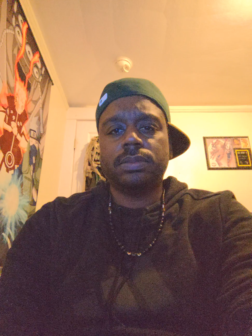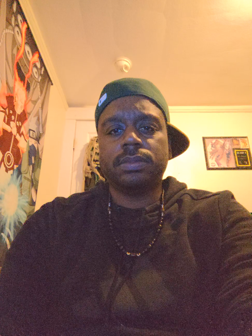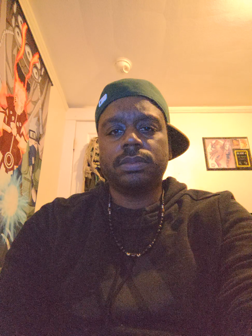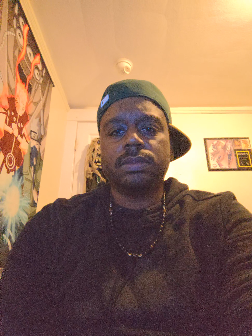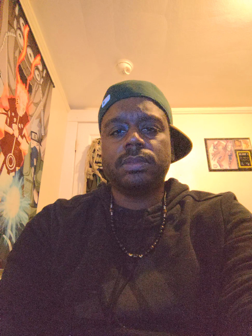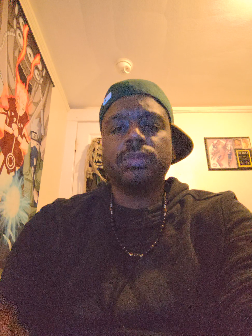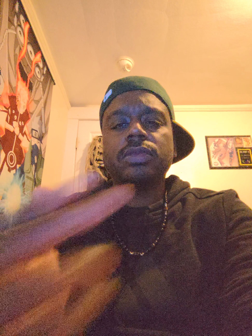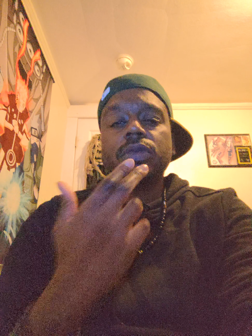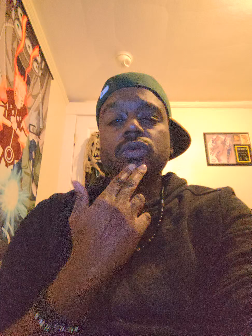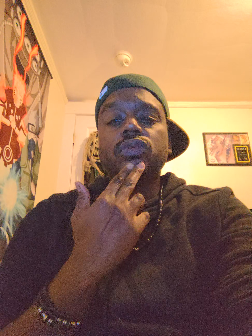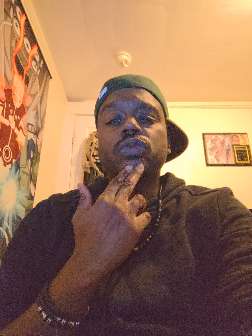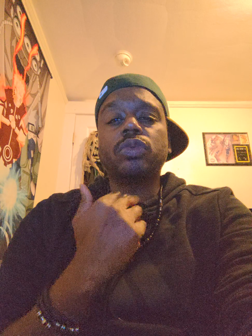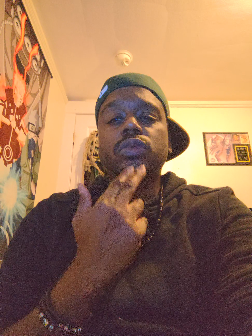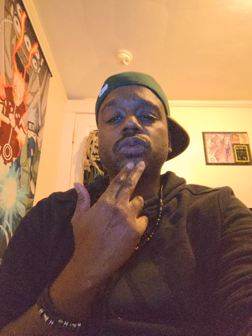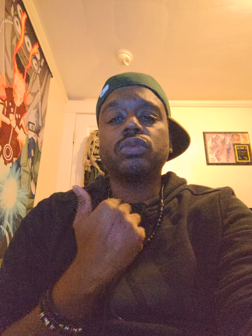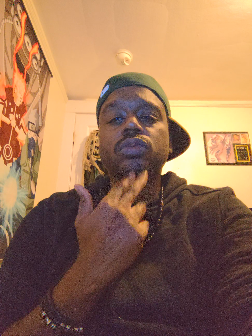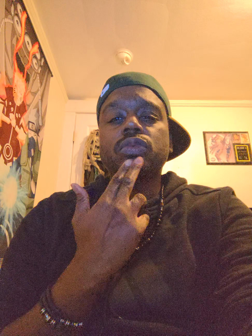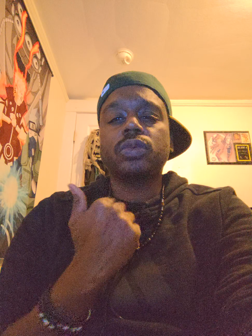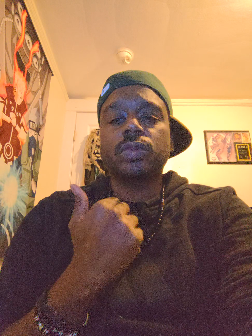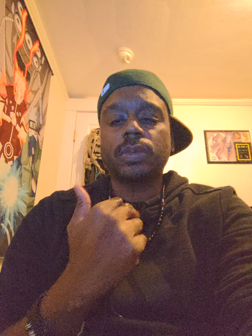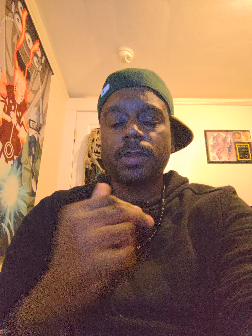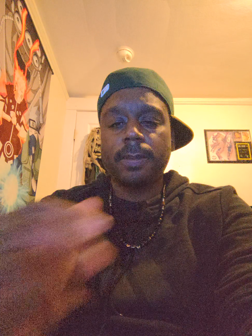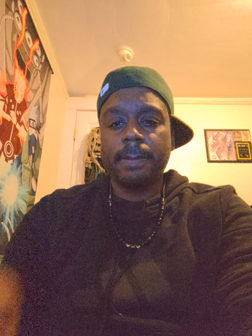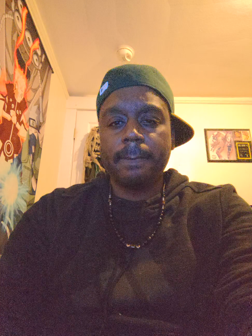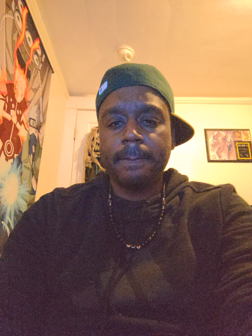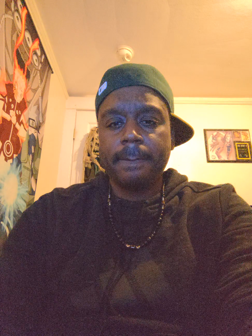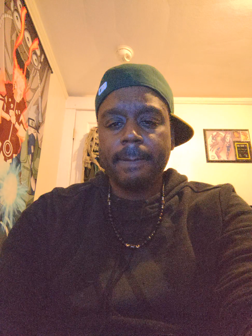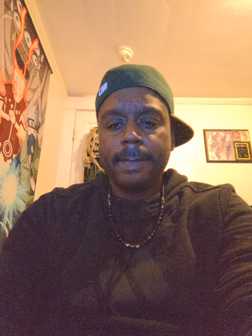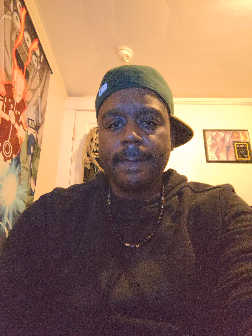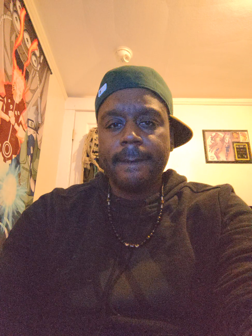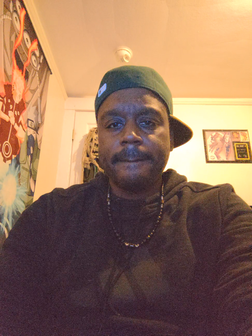cute